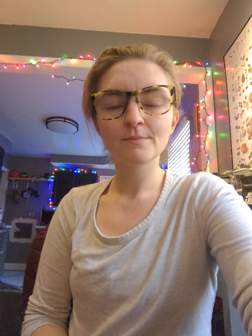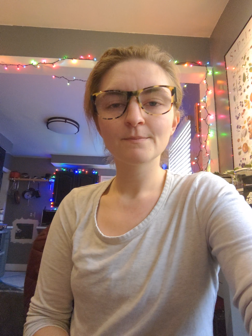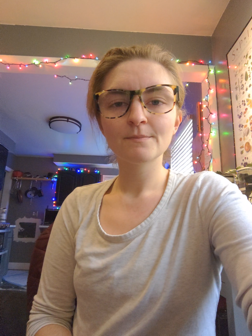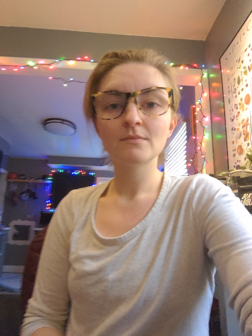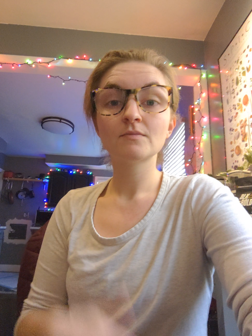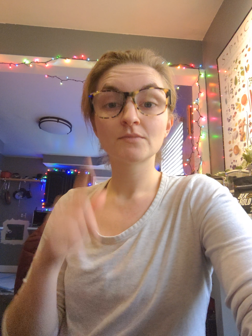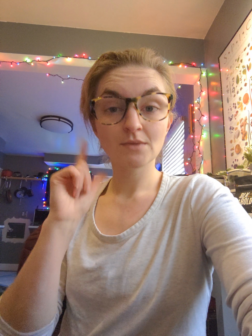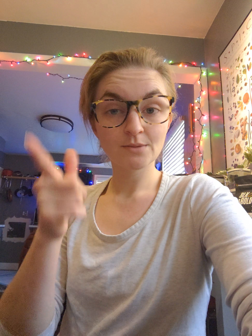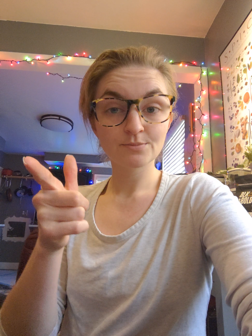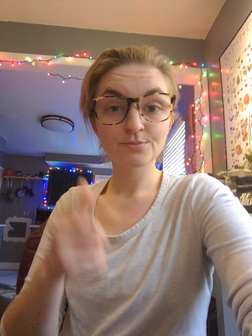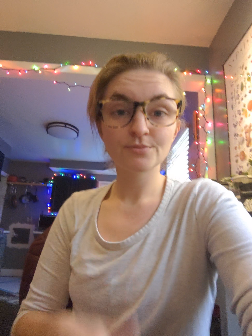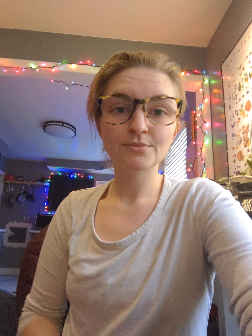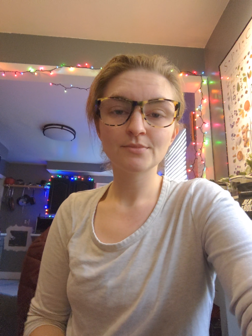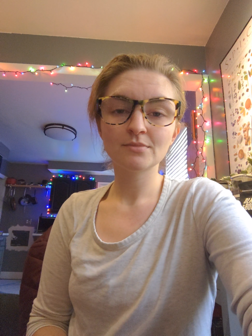later